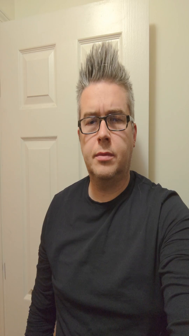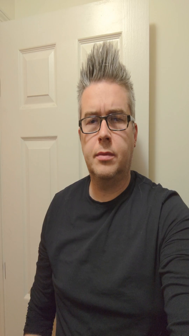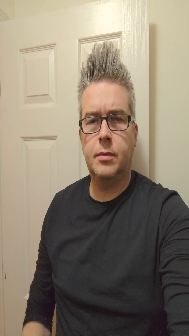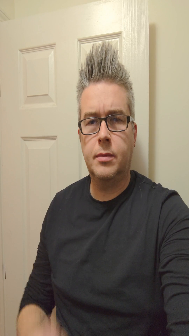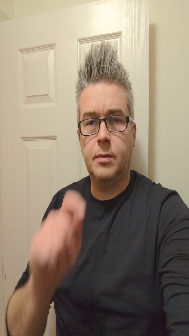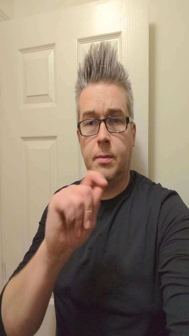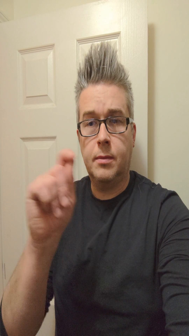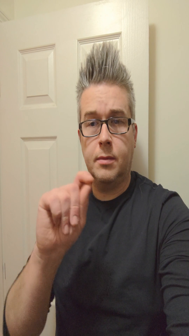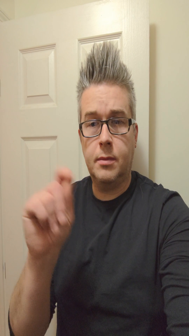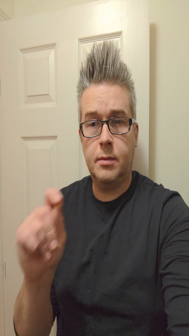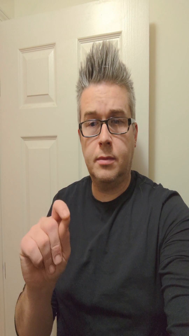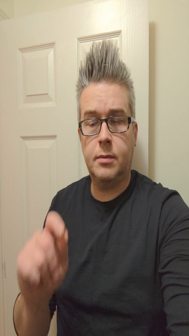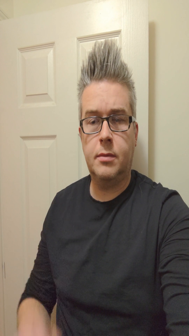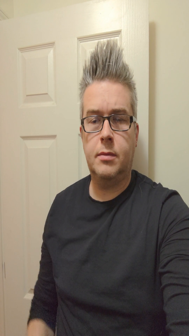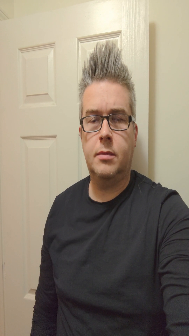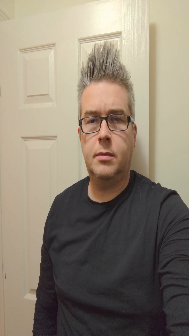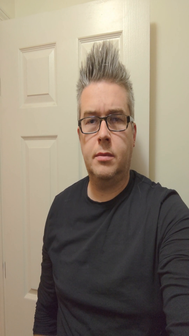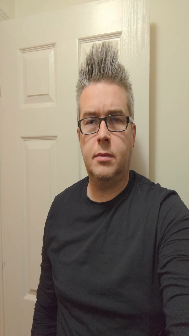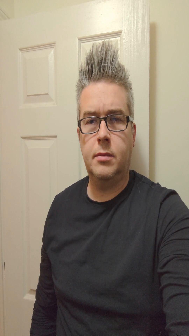pen